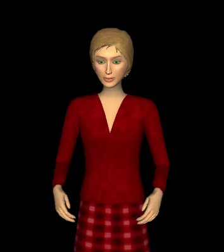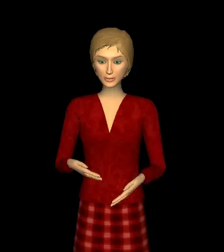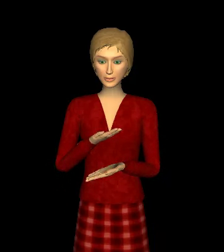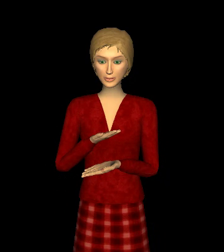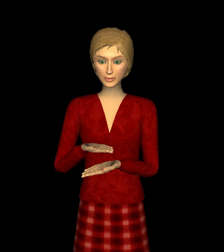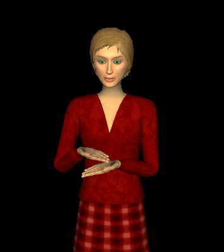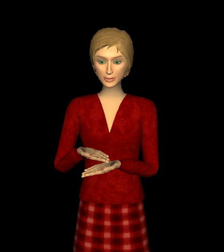يثبت